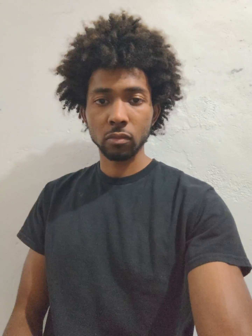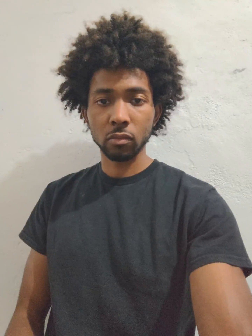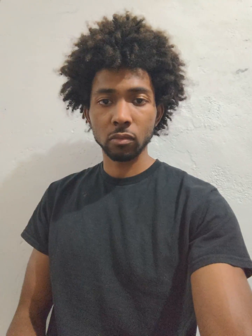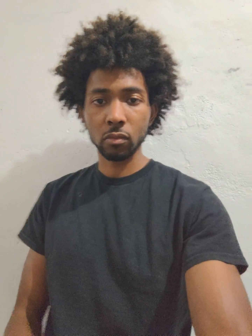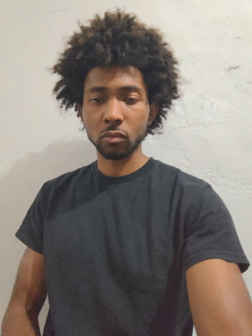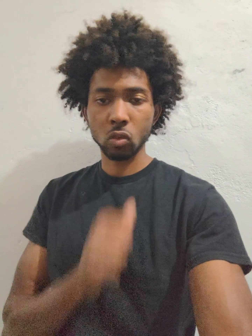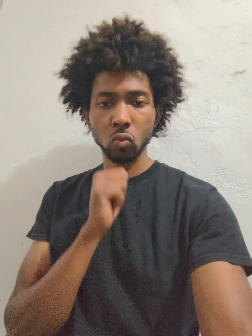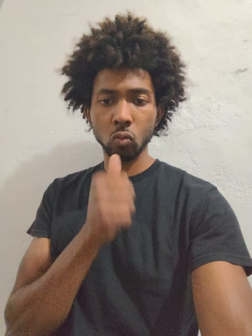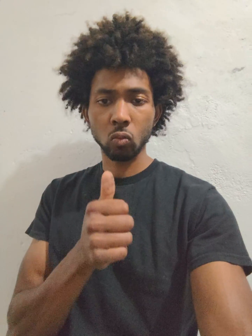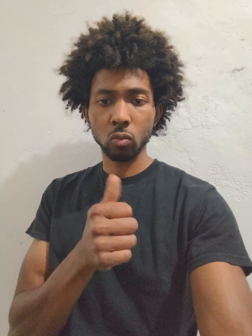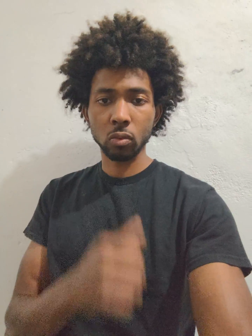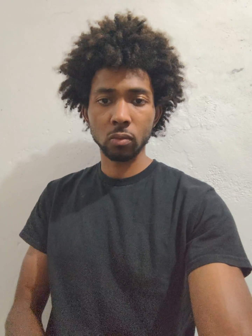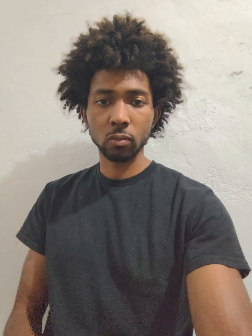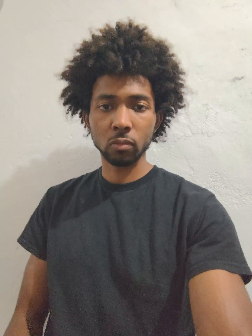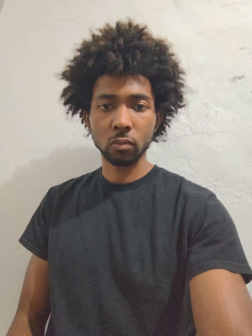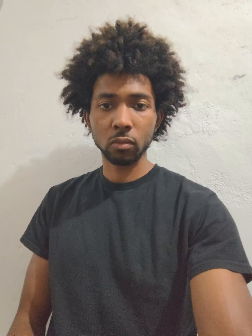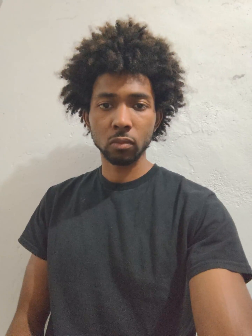don't